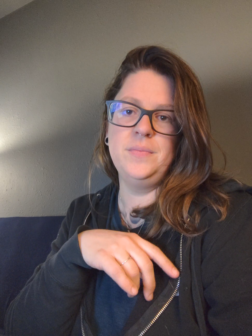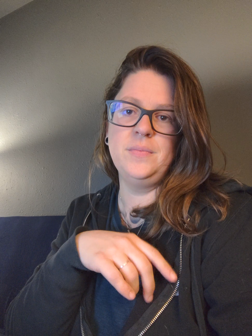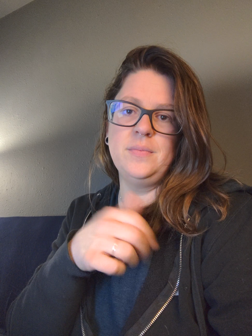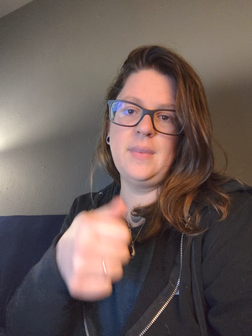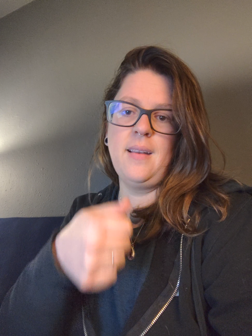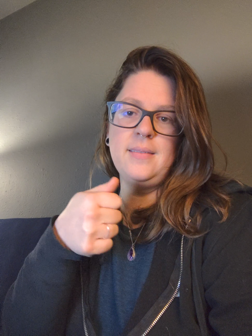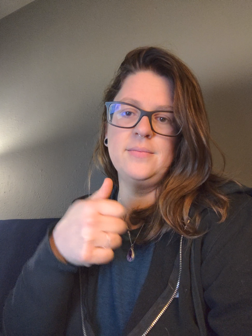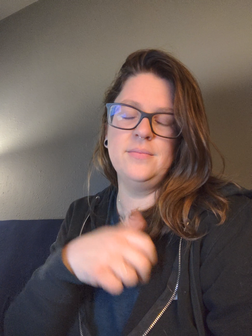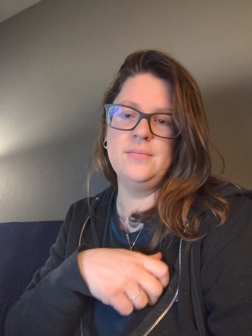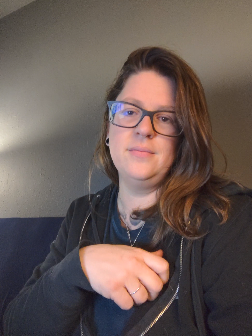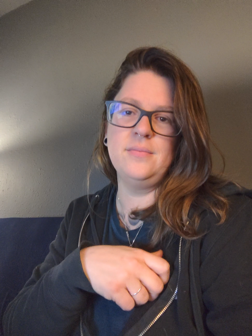hide